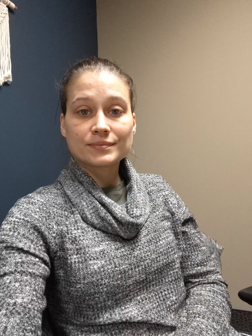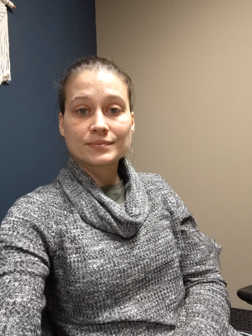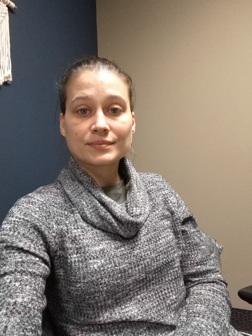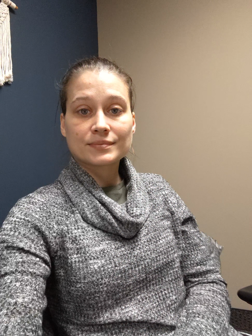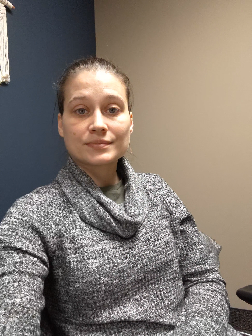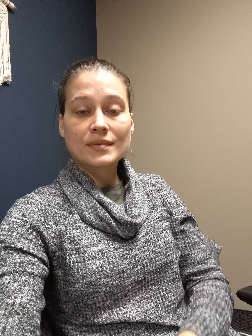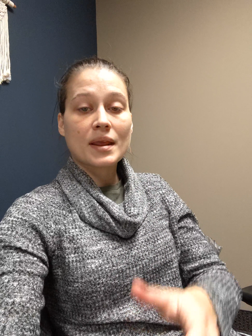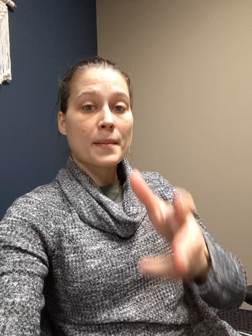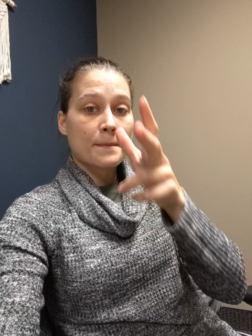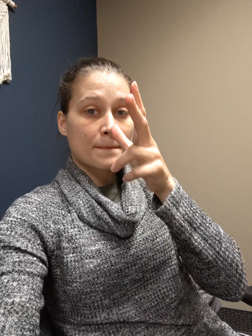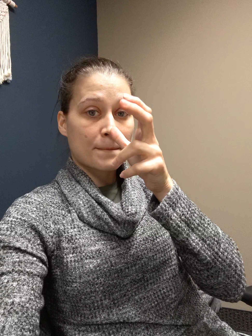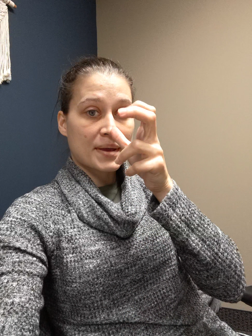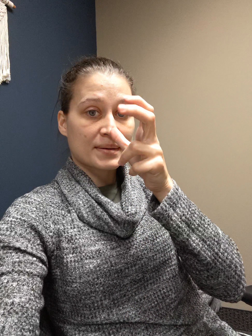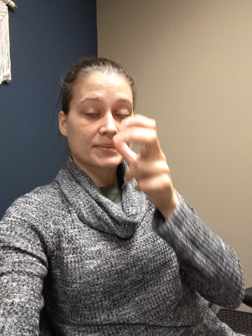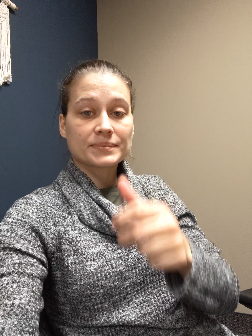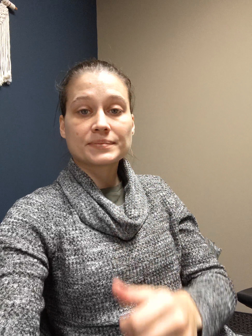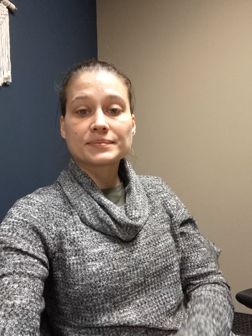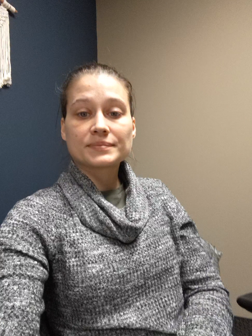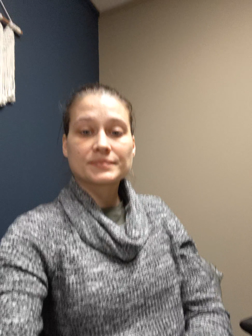bug